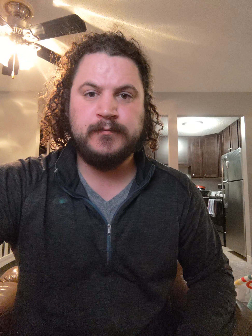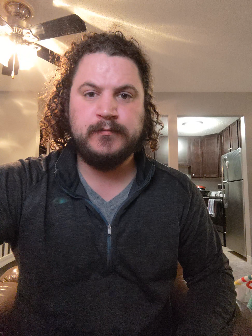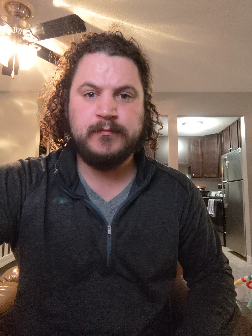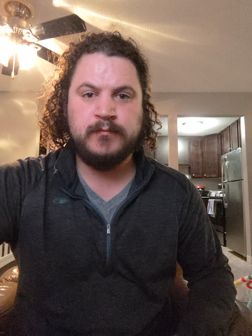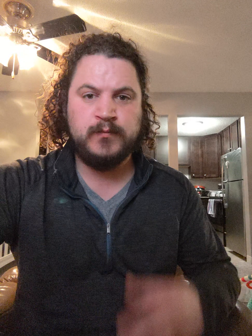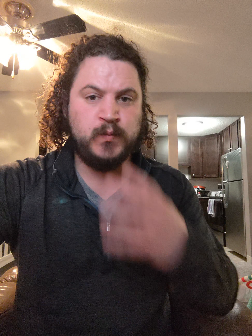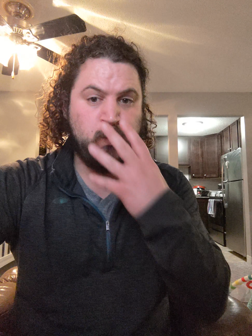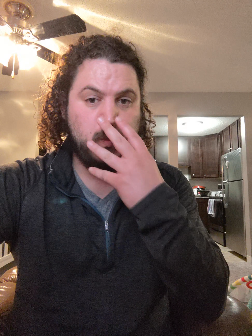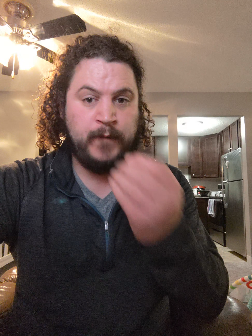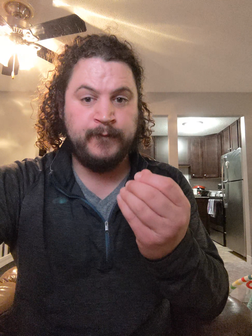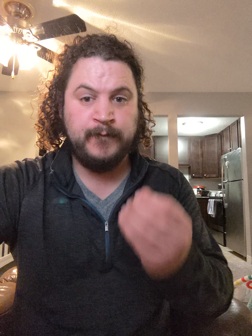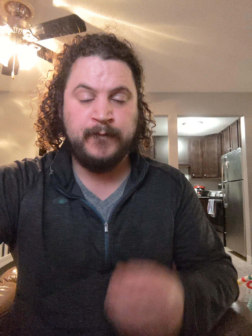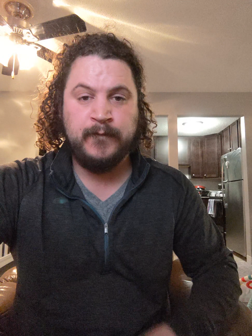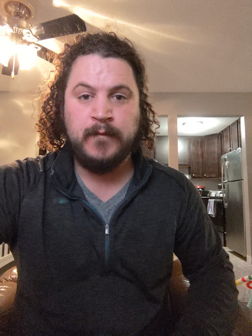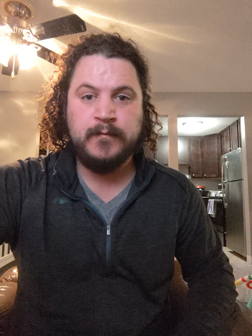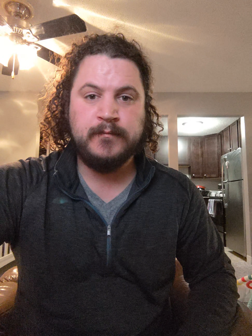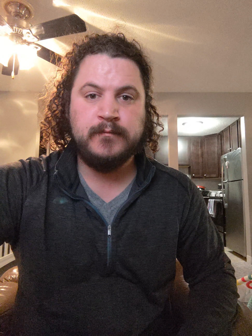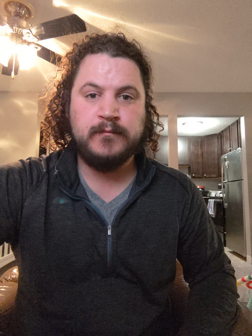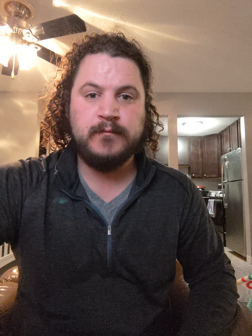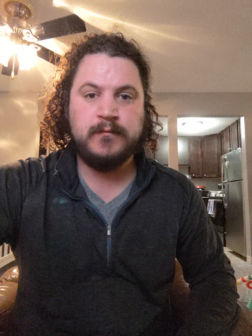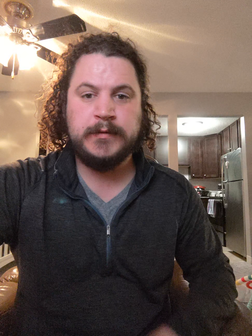wolf